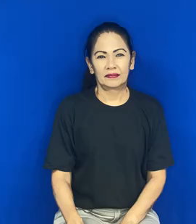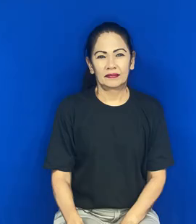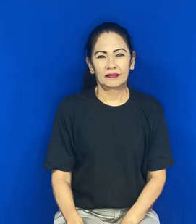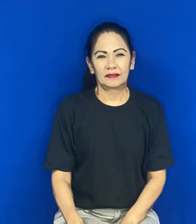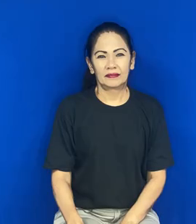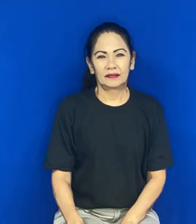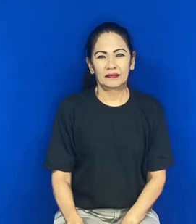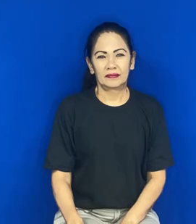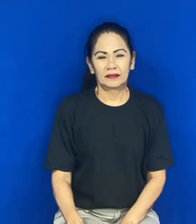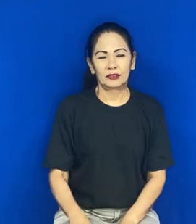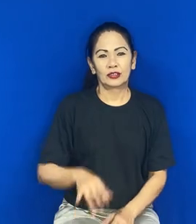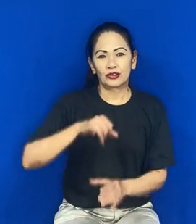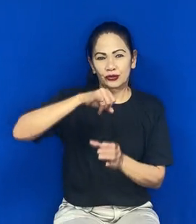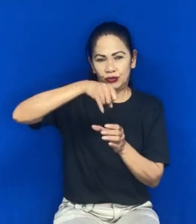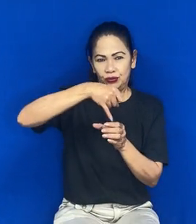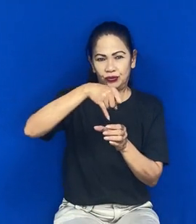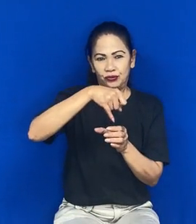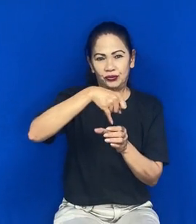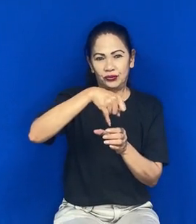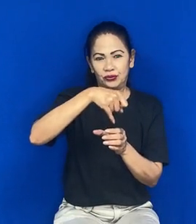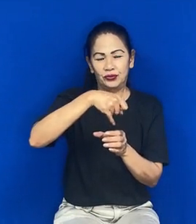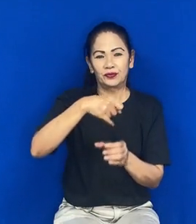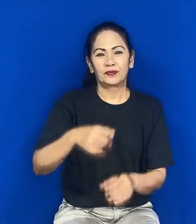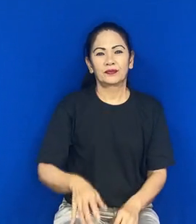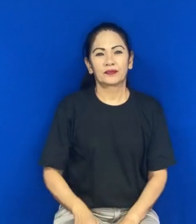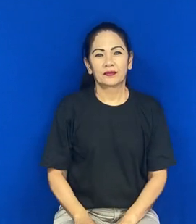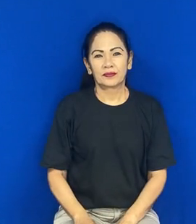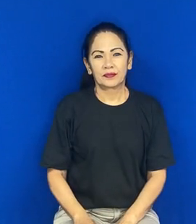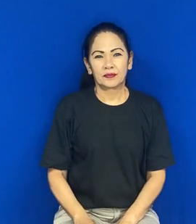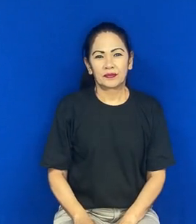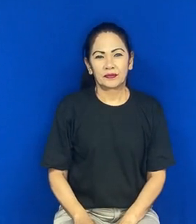juice